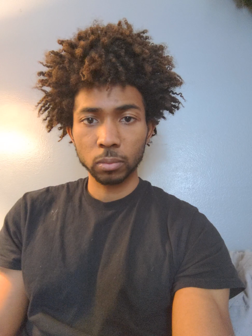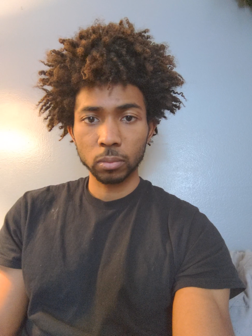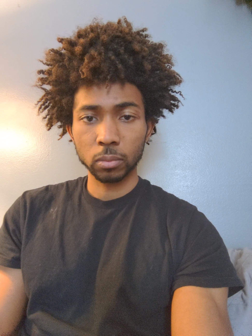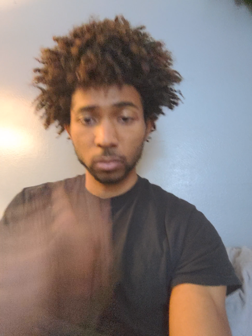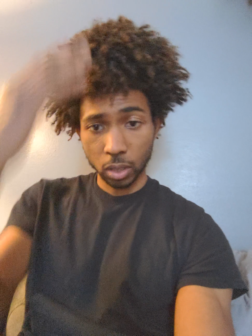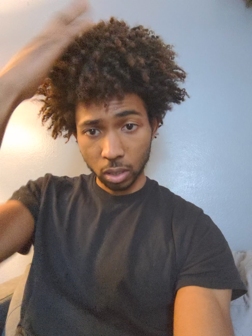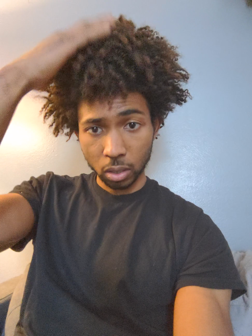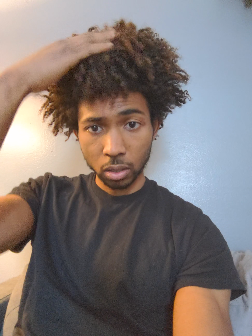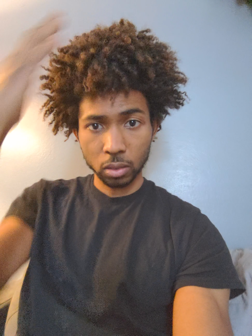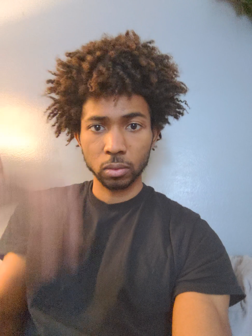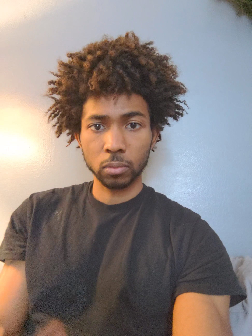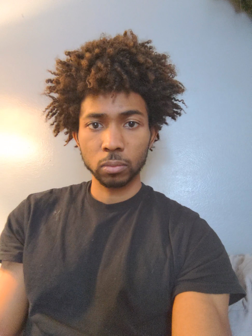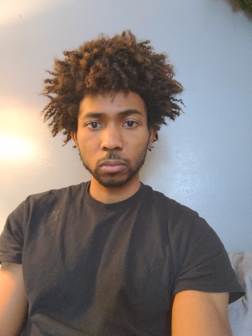hat